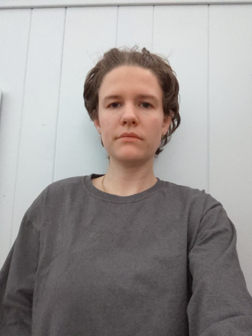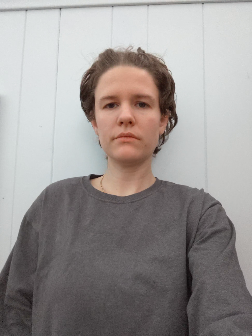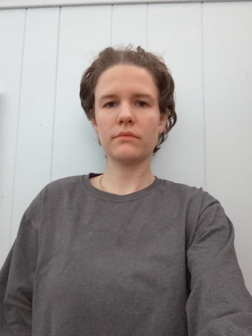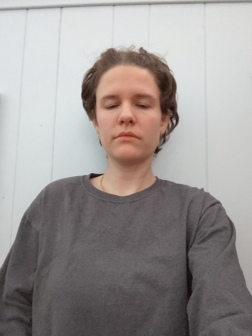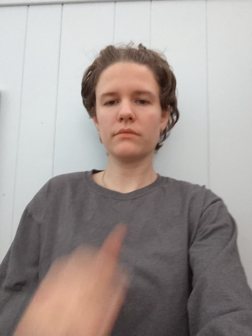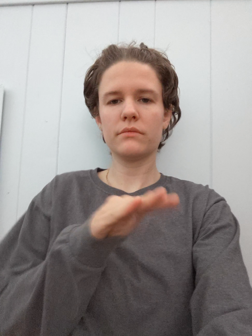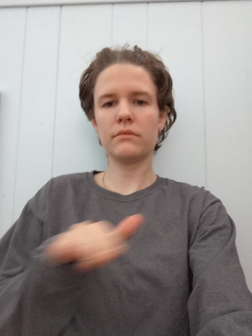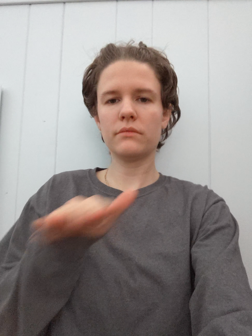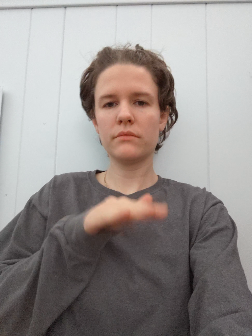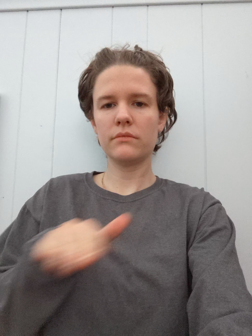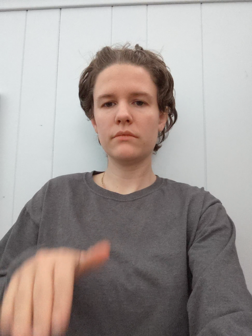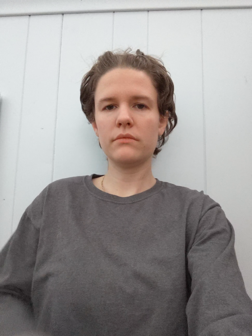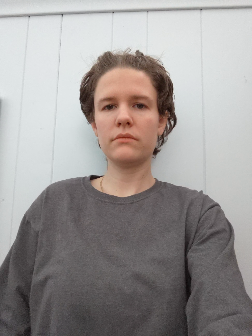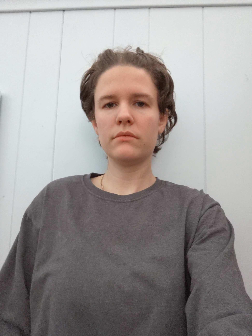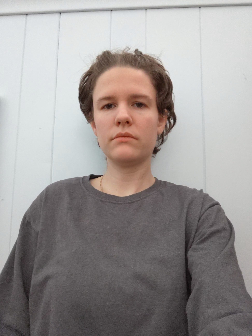clean